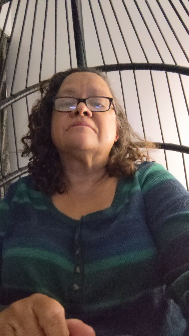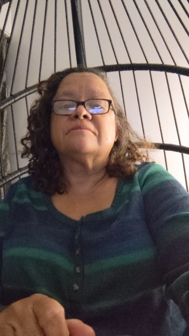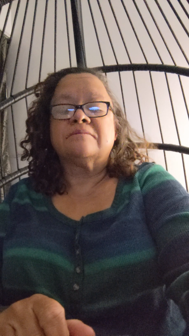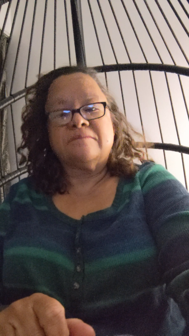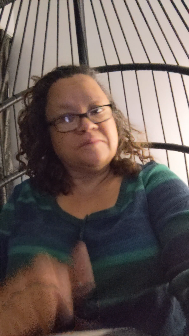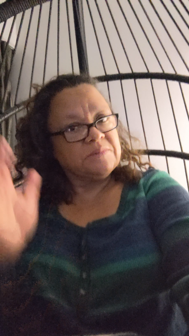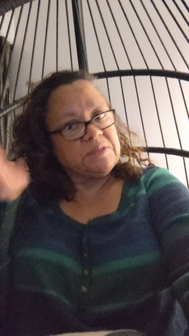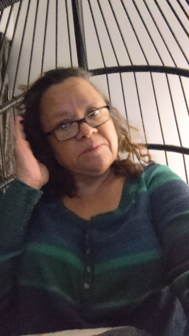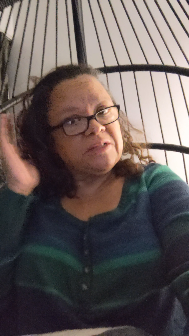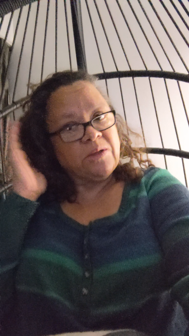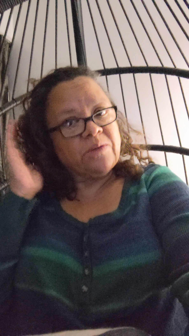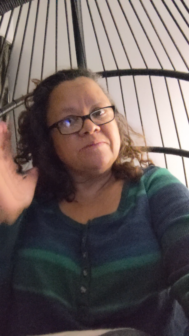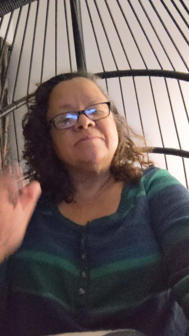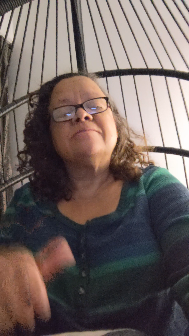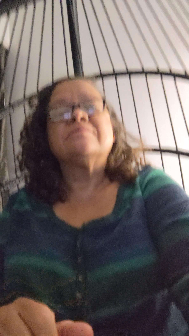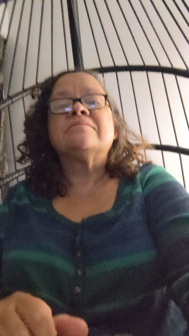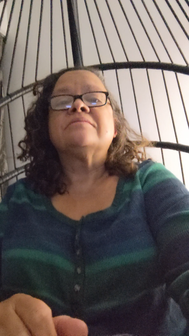pillow